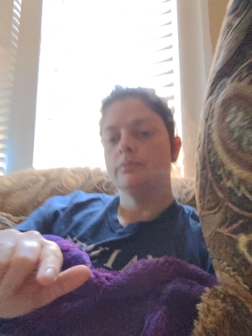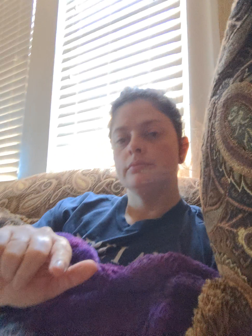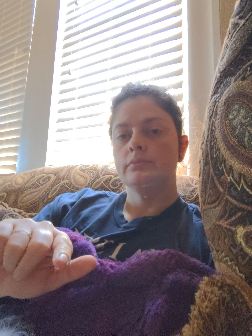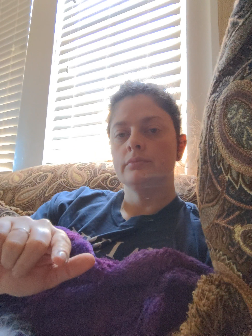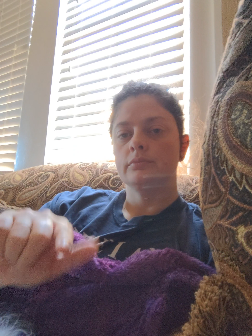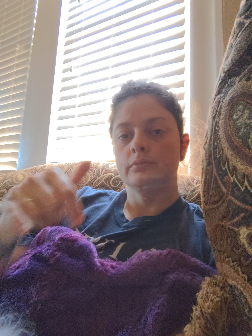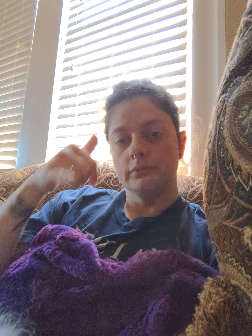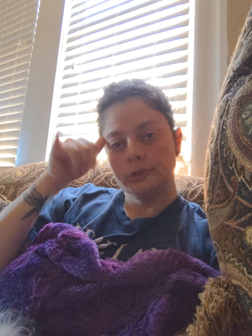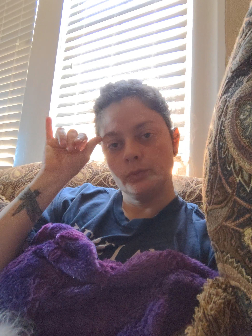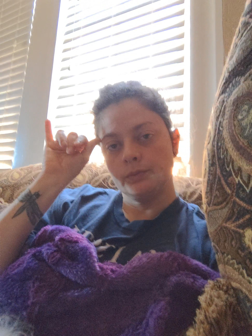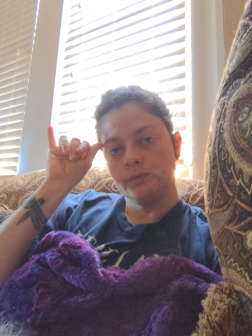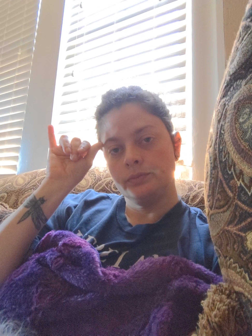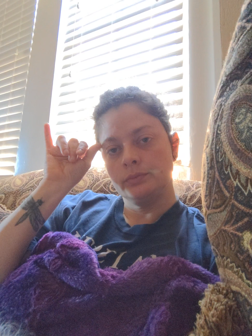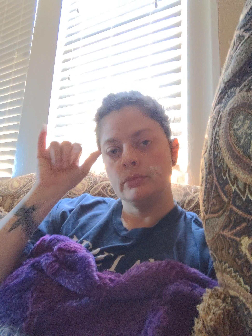cow